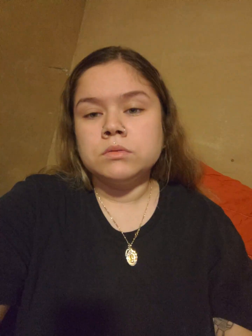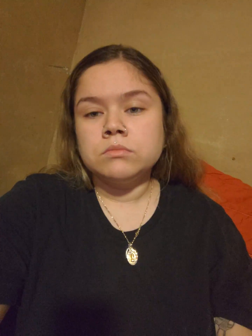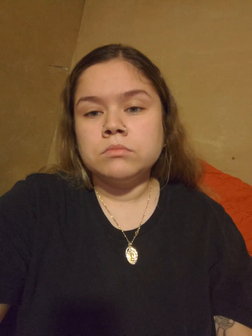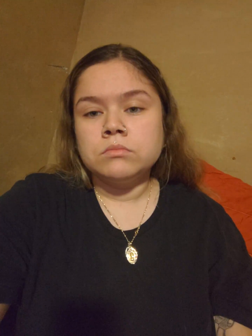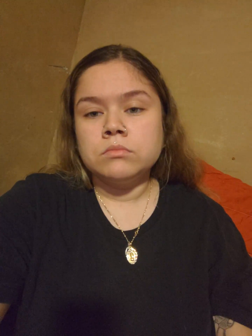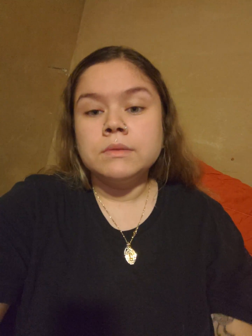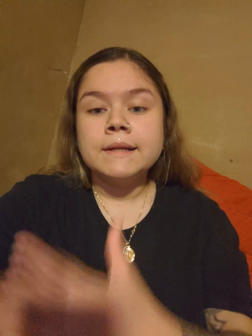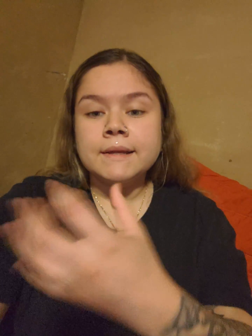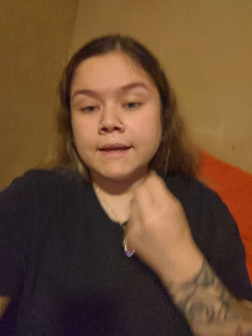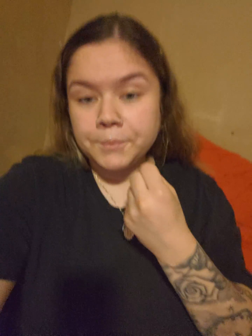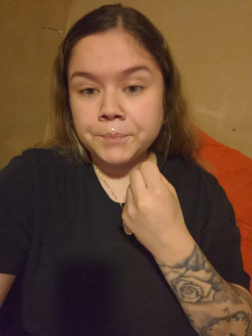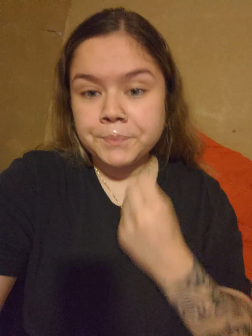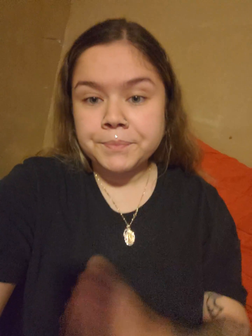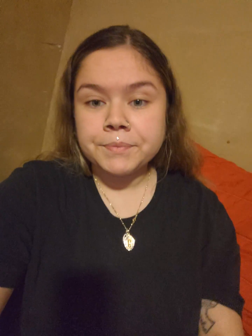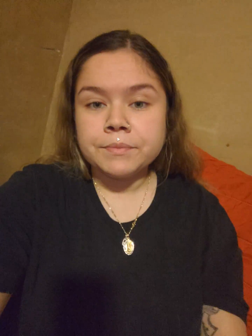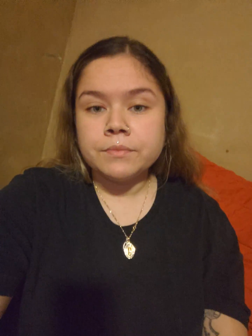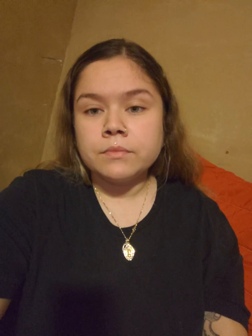get